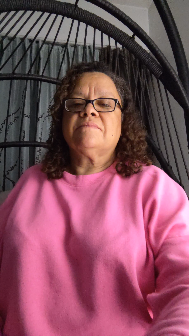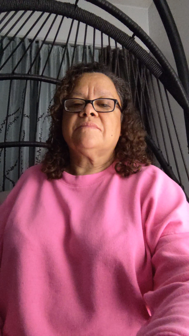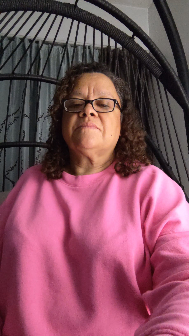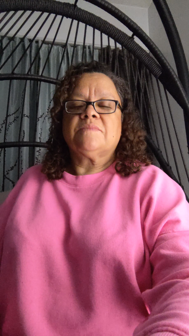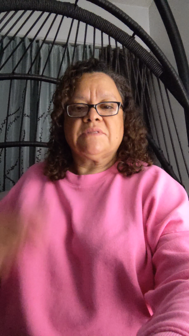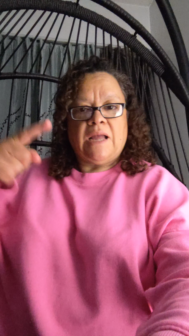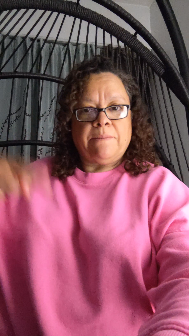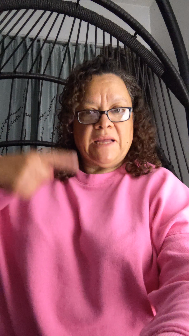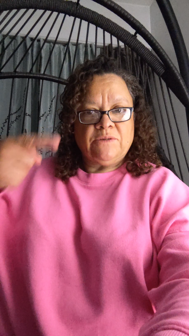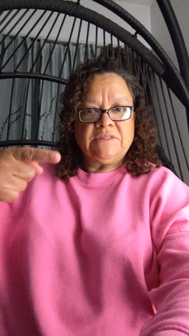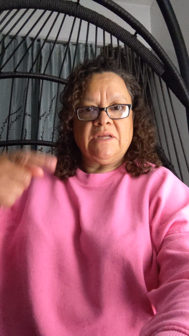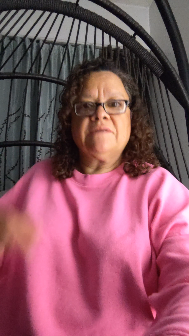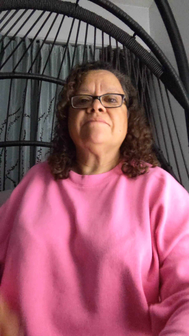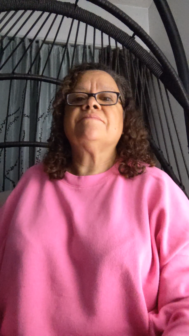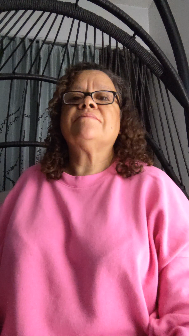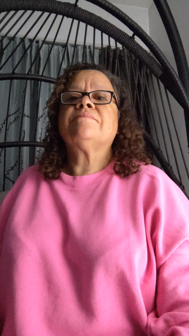about